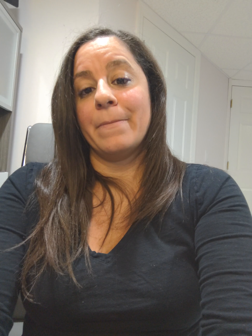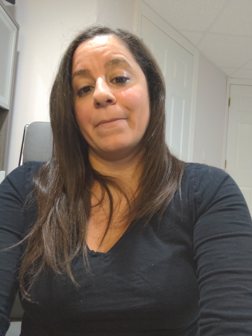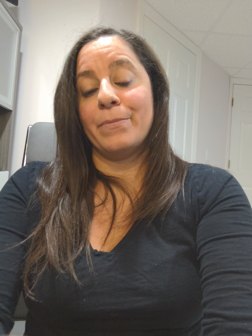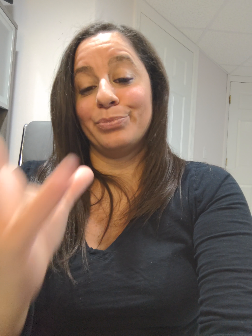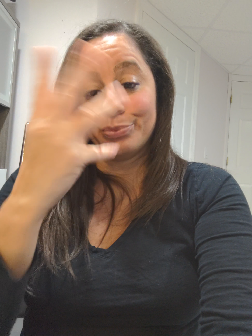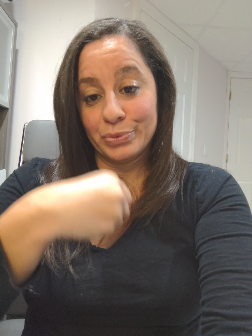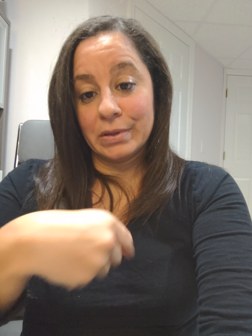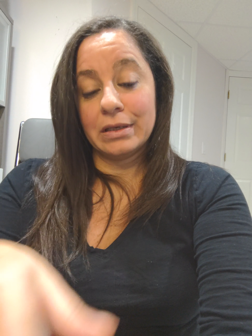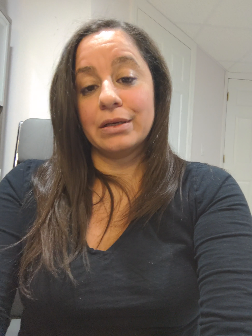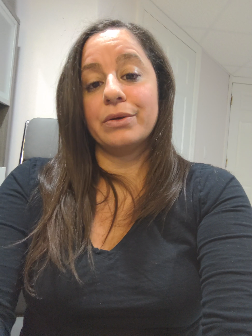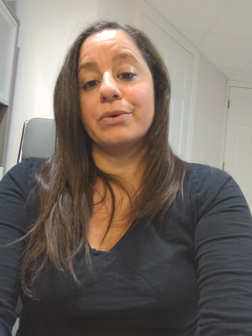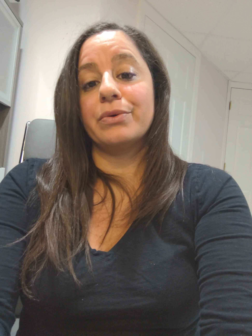pretty